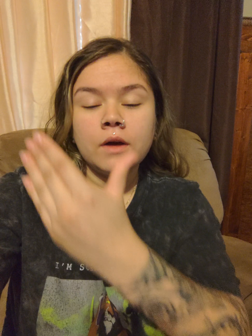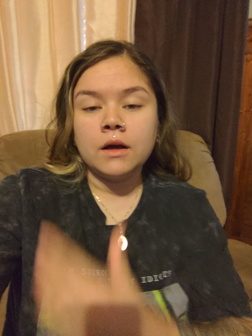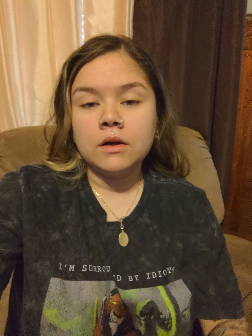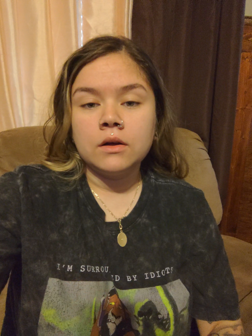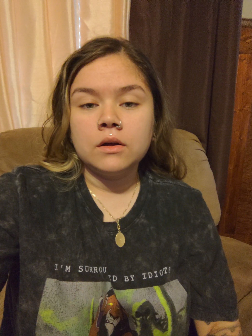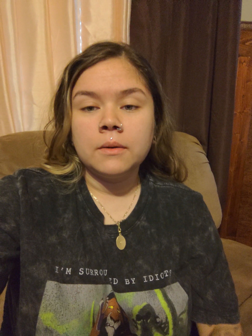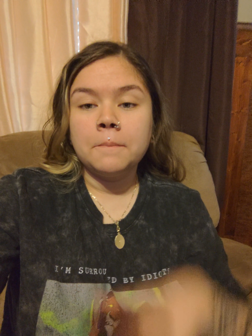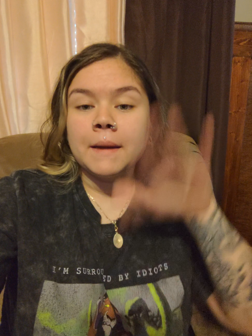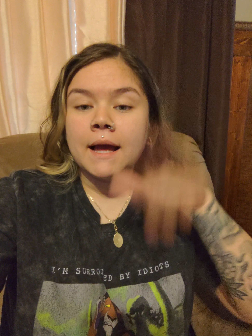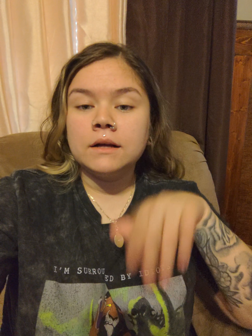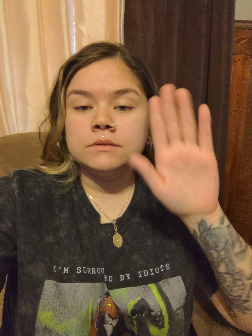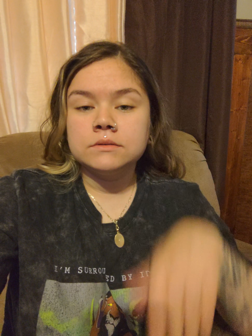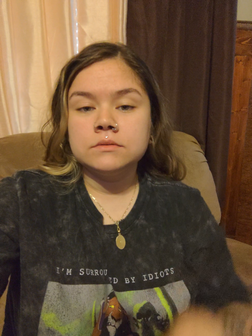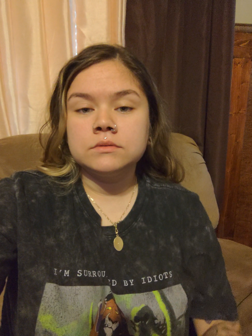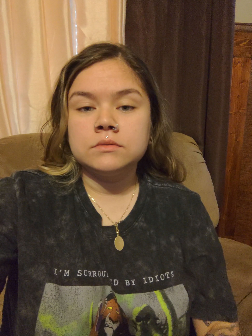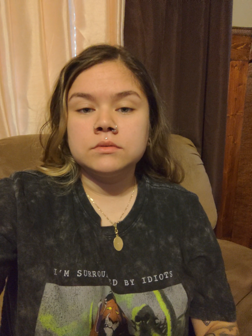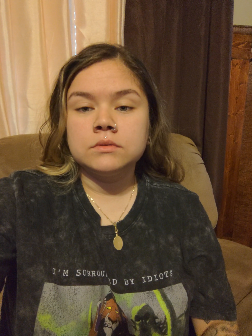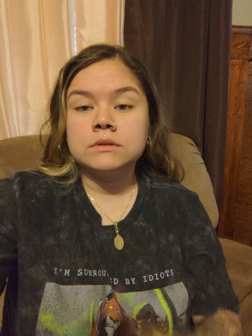paint